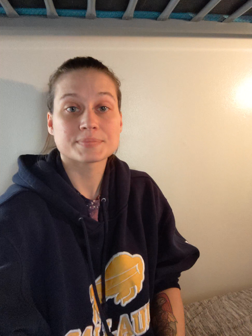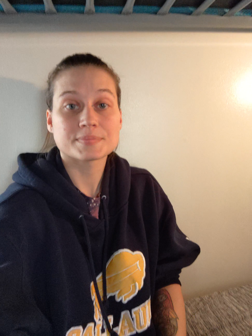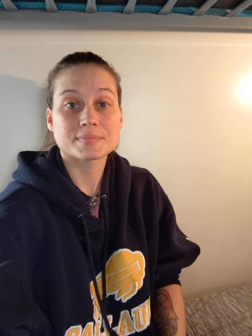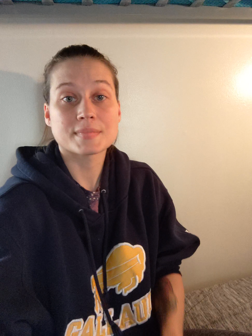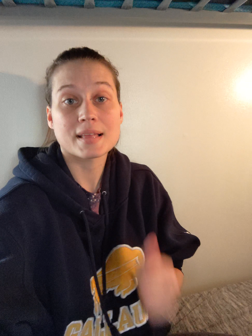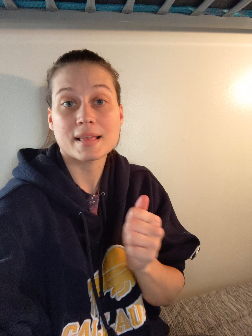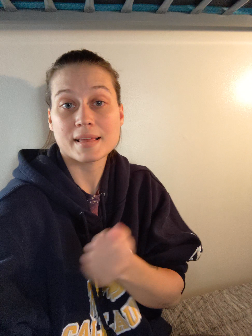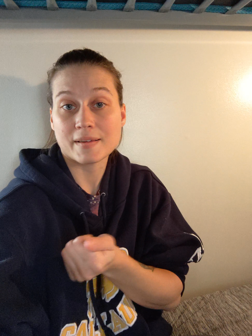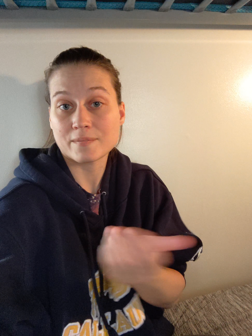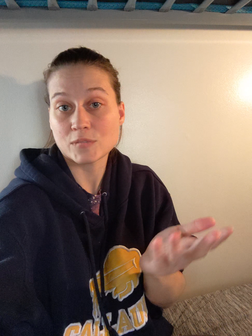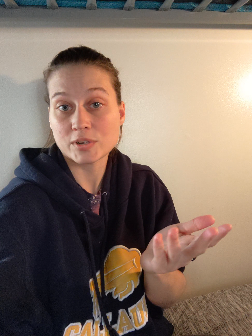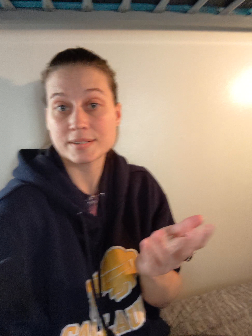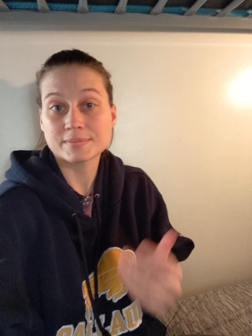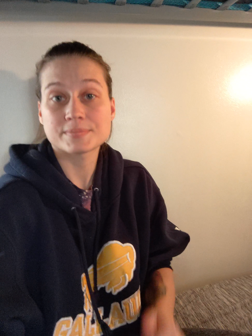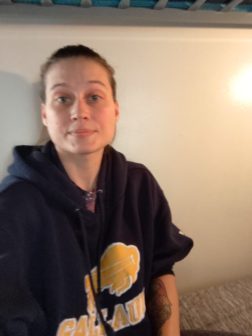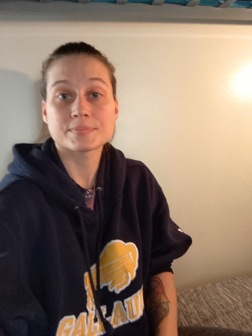every